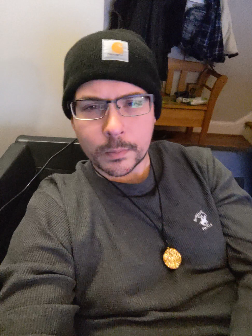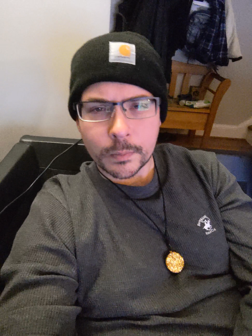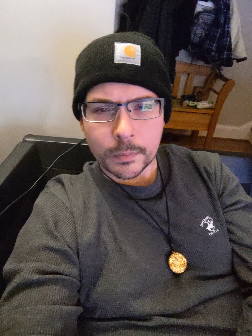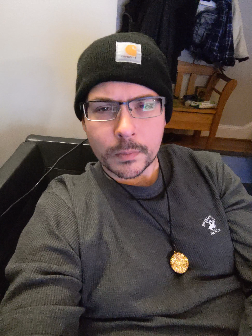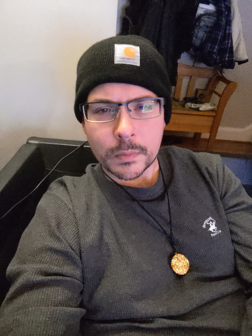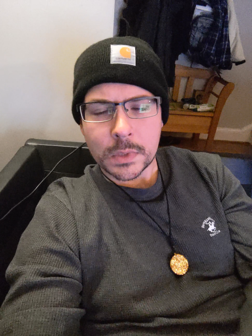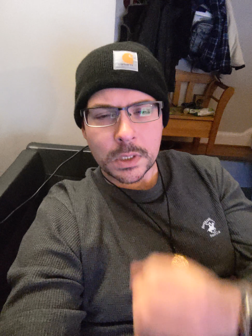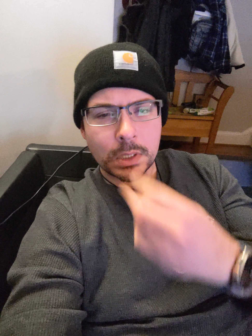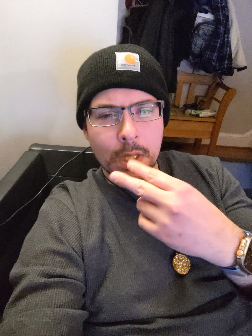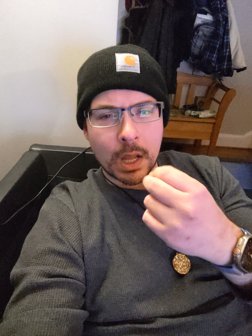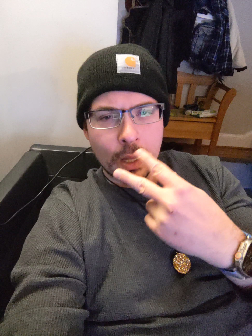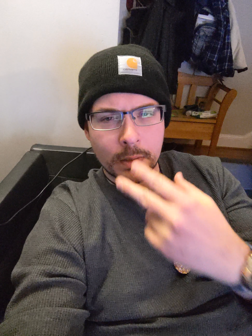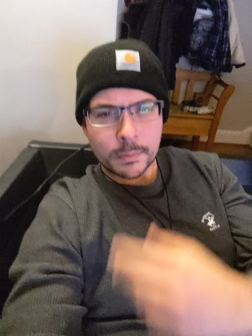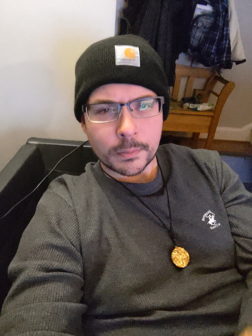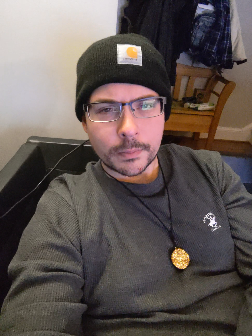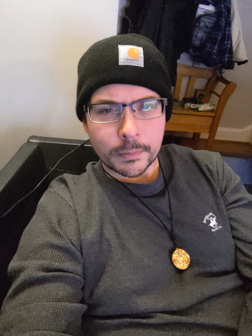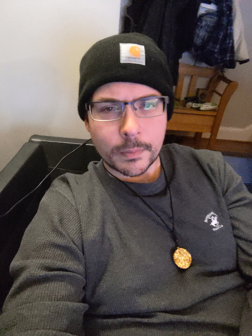snack